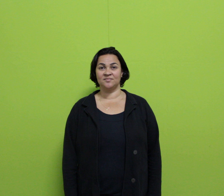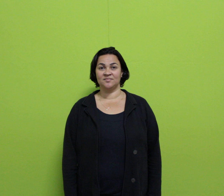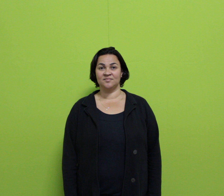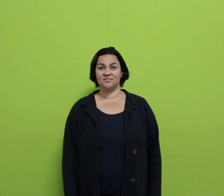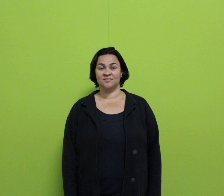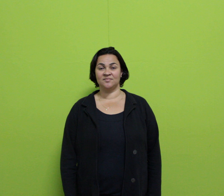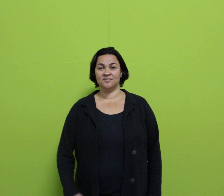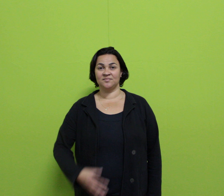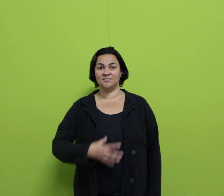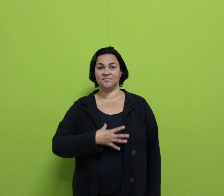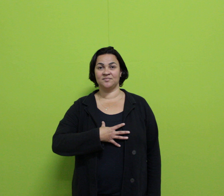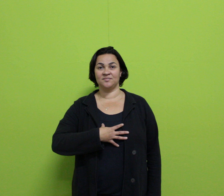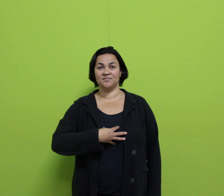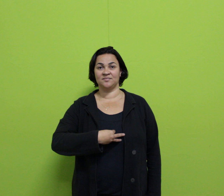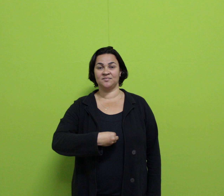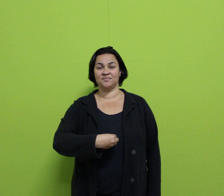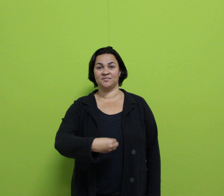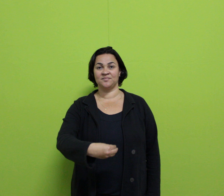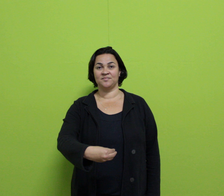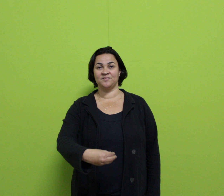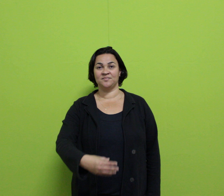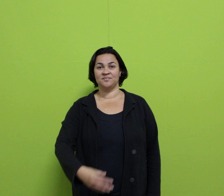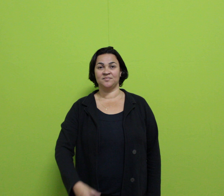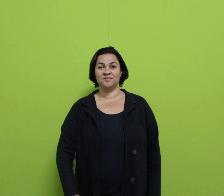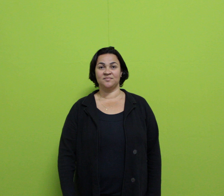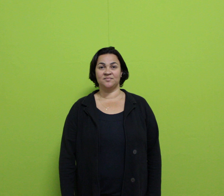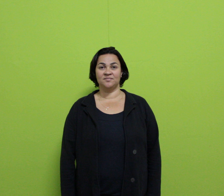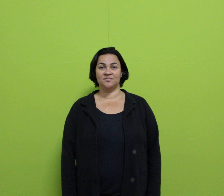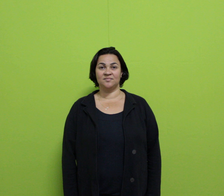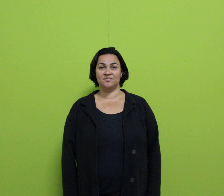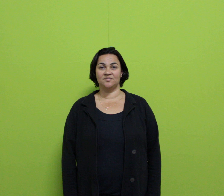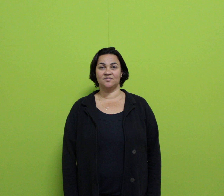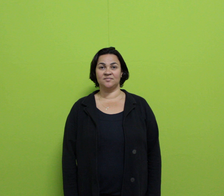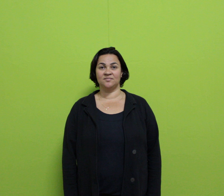filho